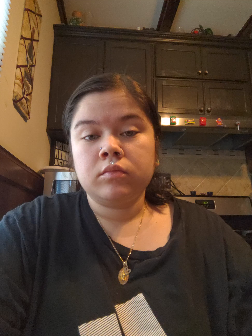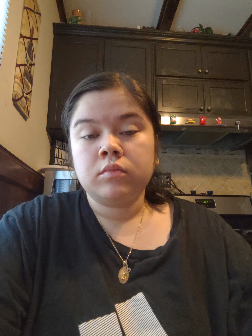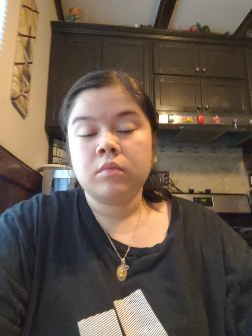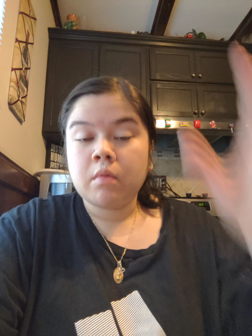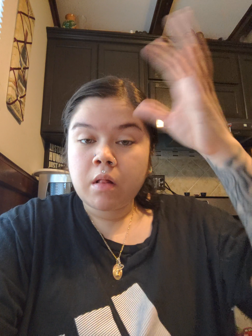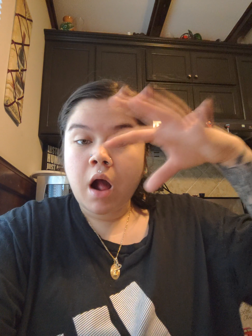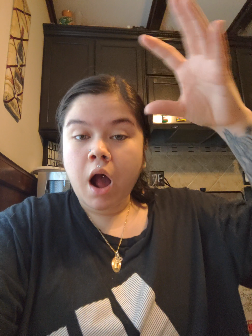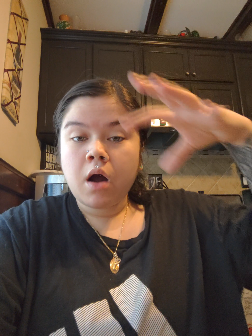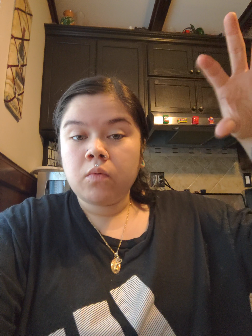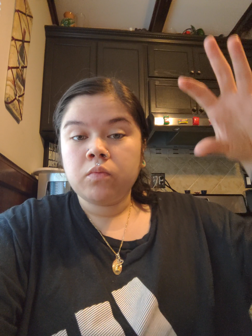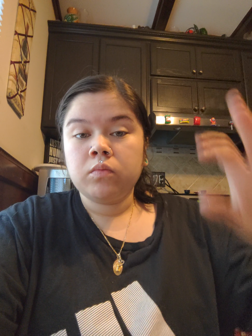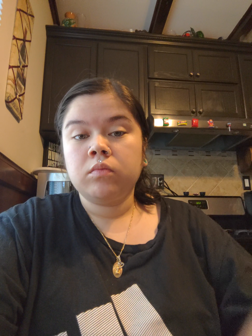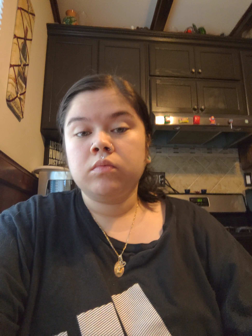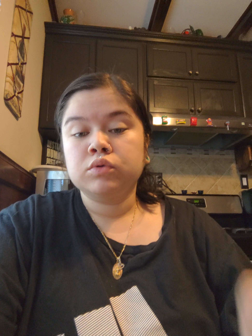cloud